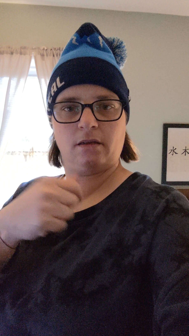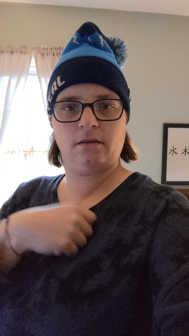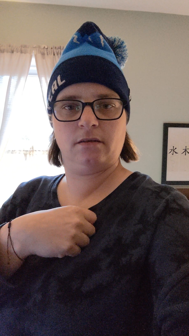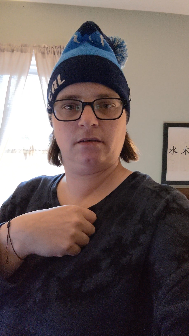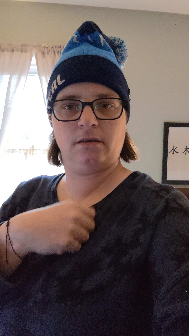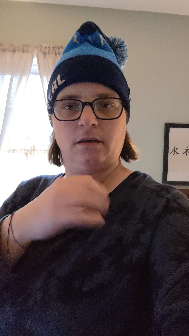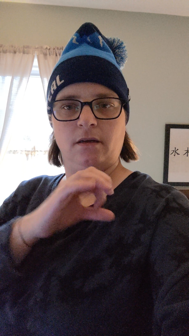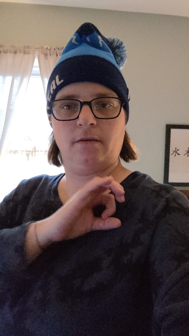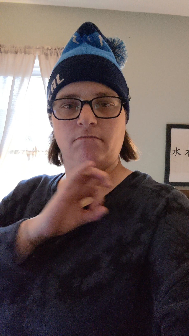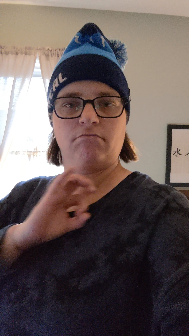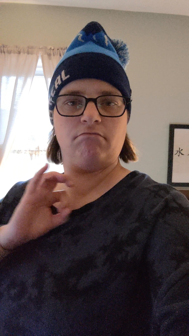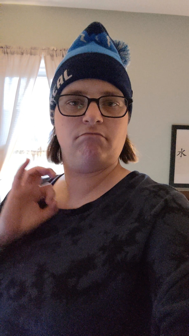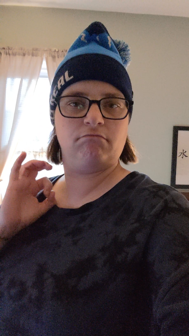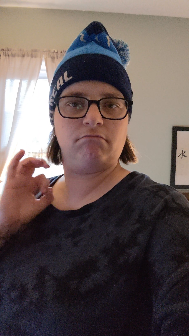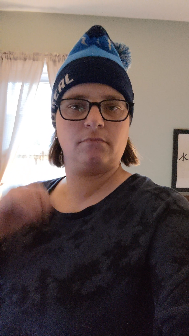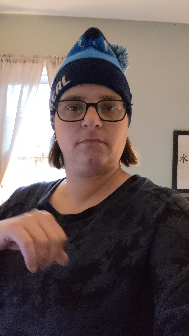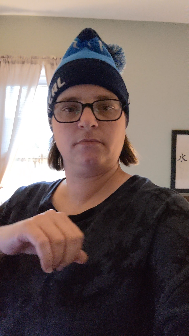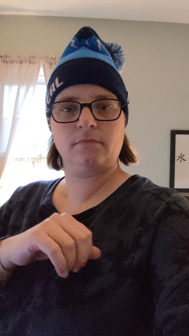beads